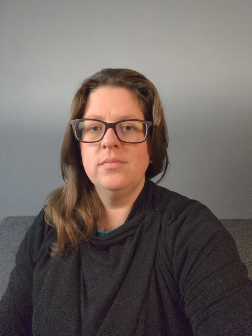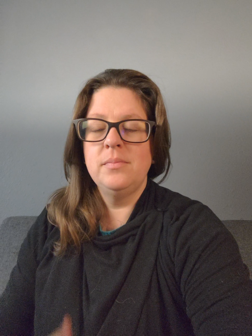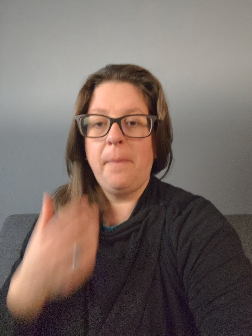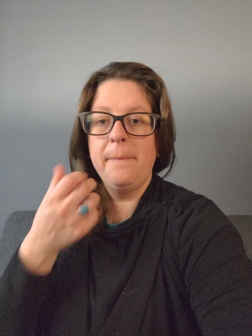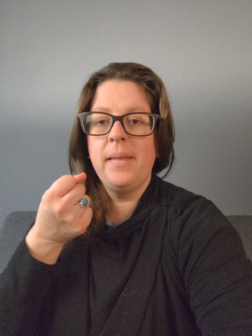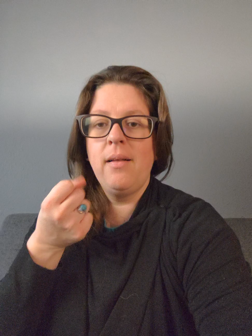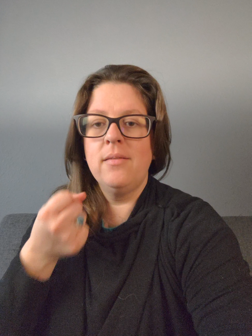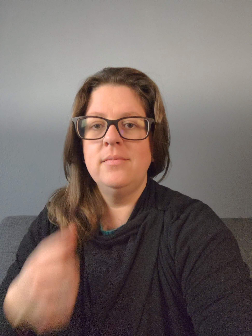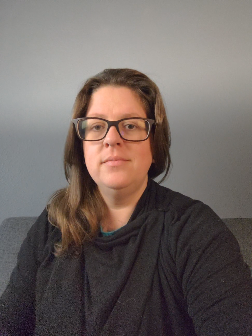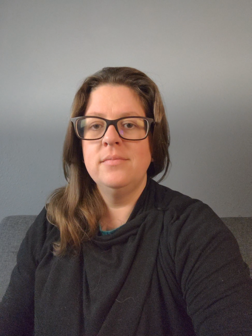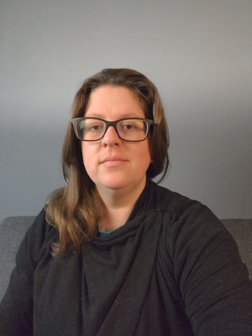milk